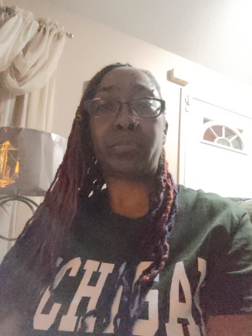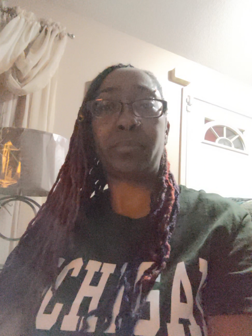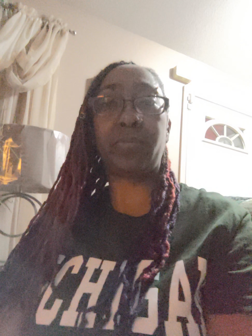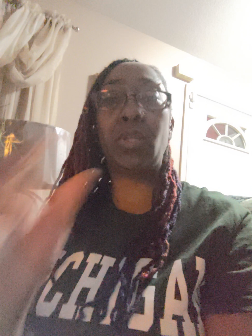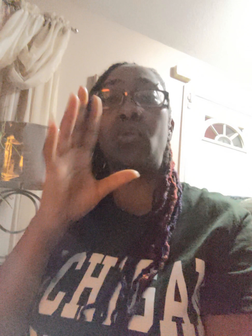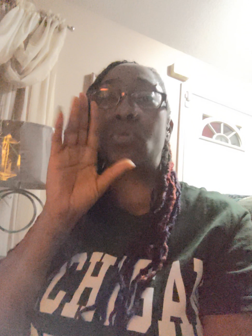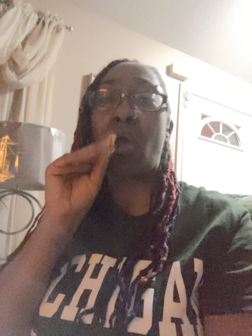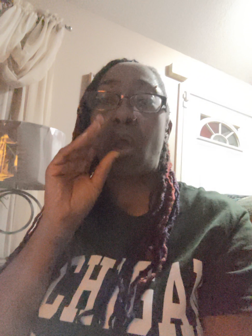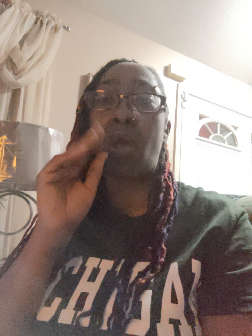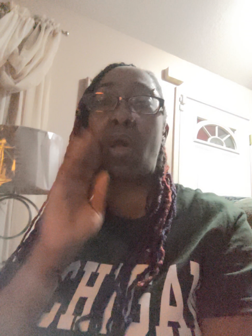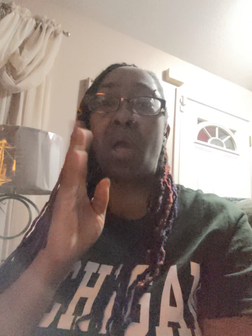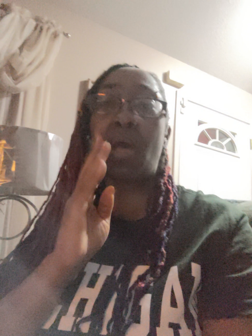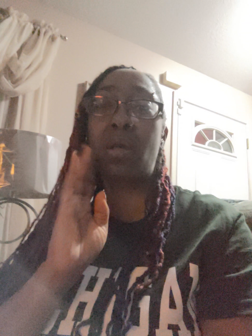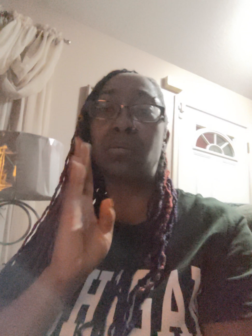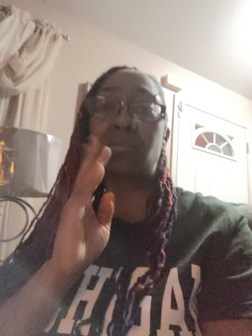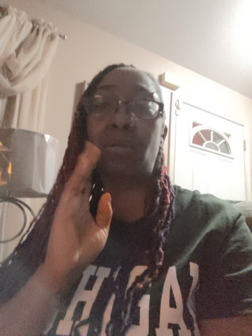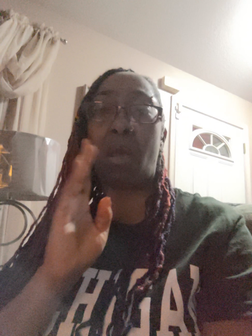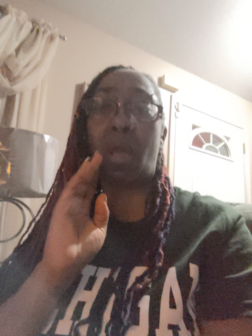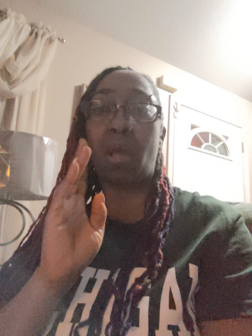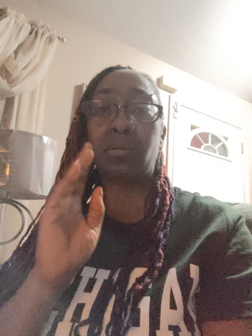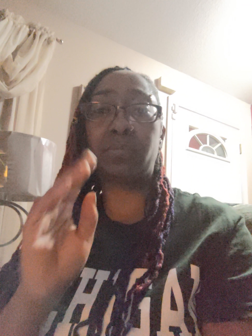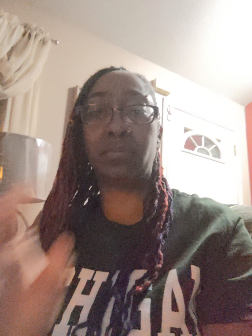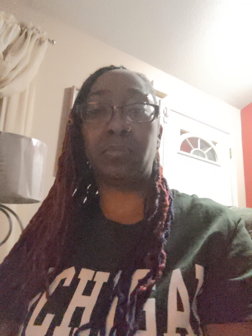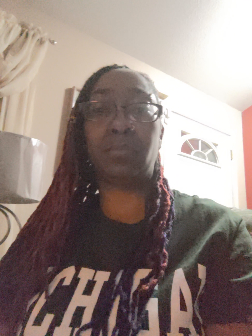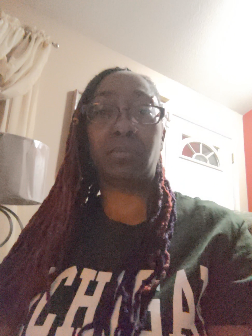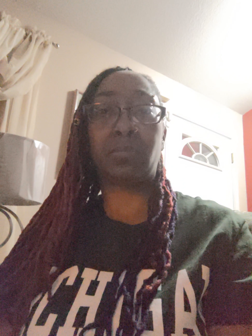talk